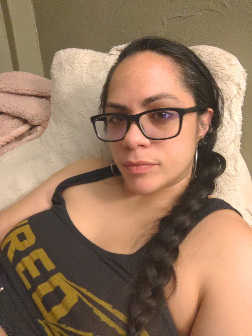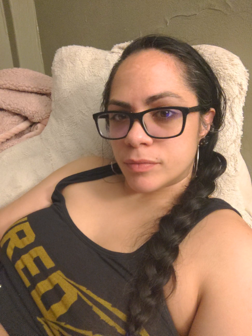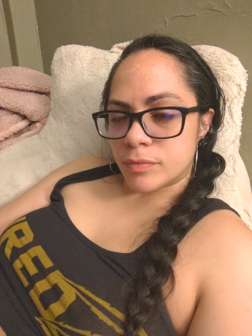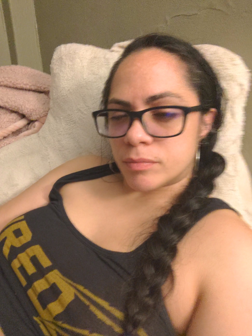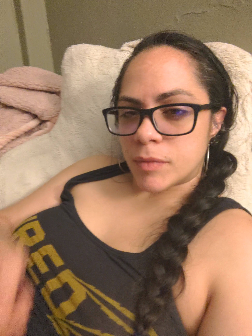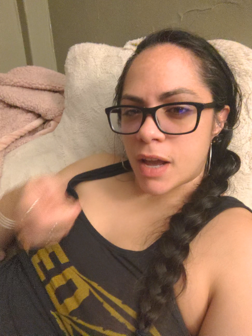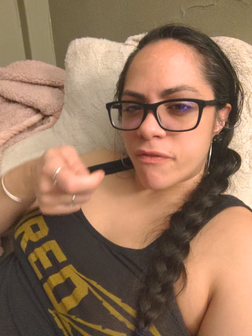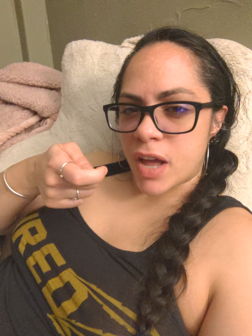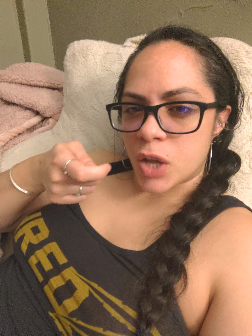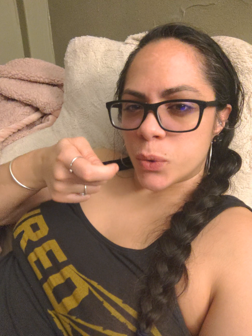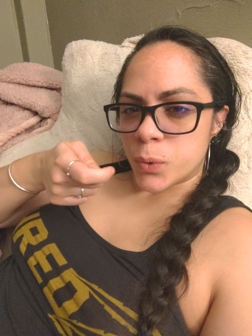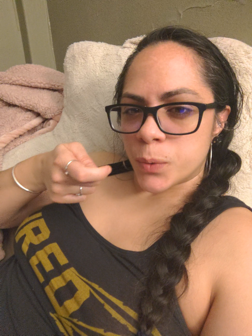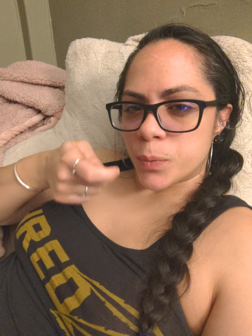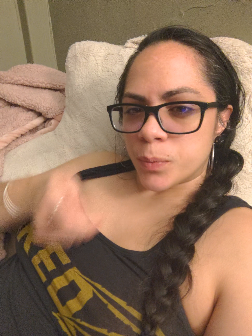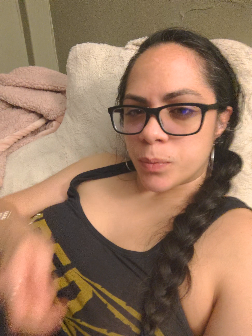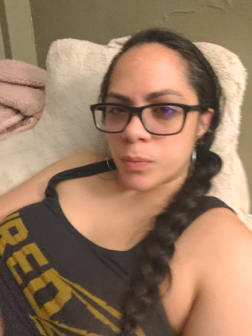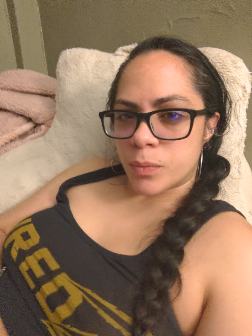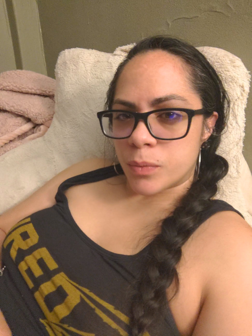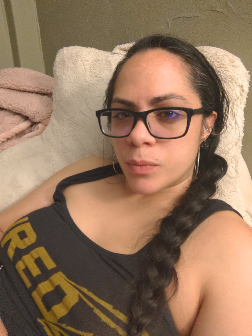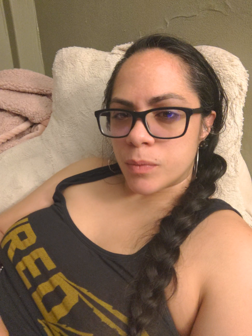vacuum